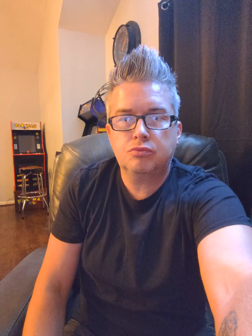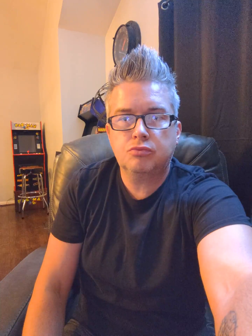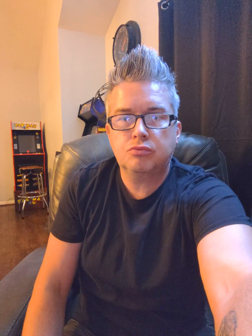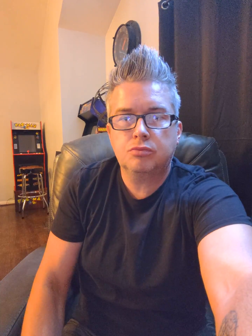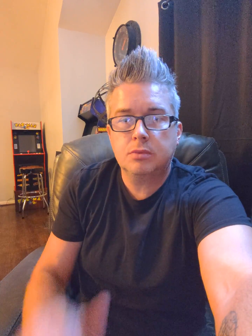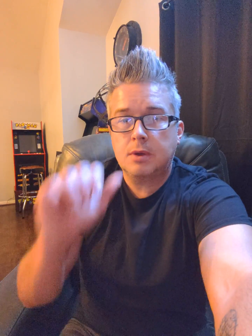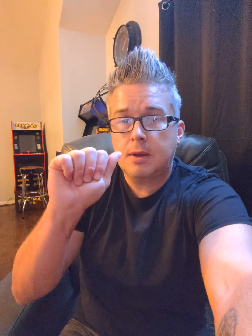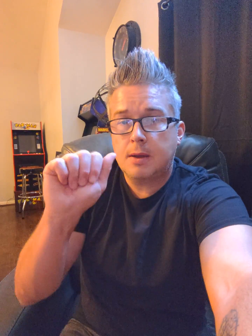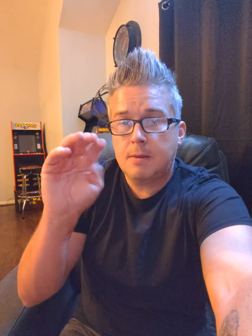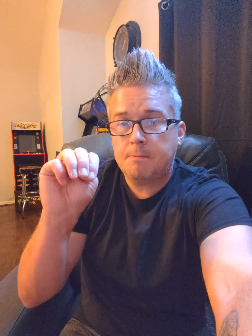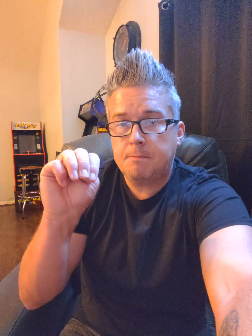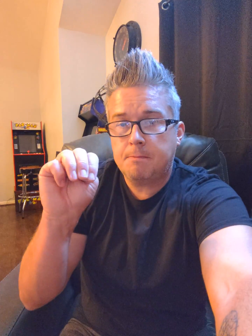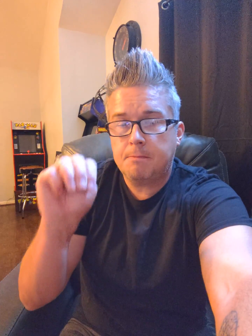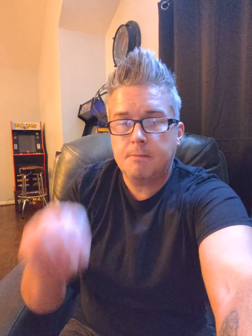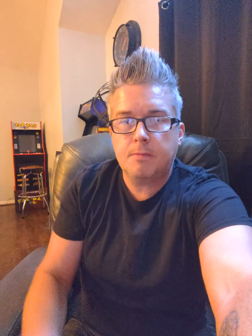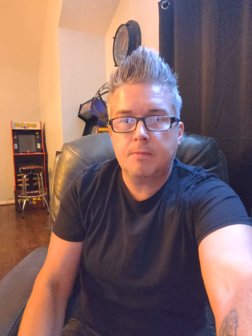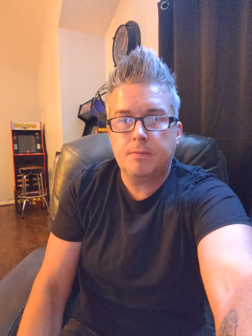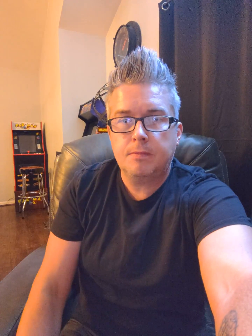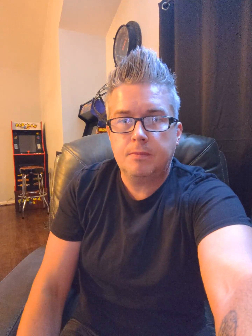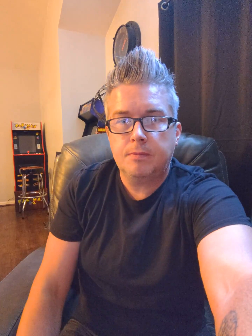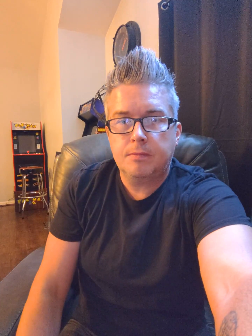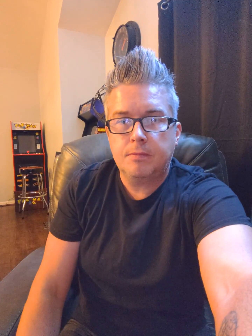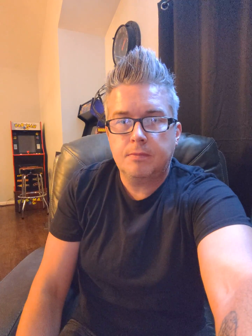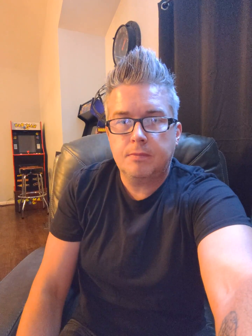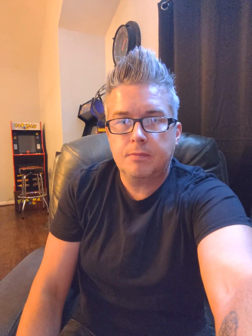am